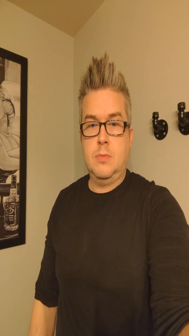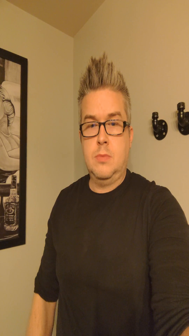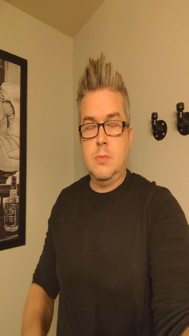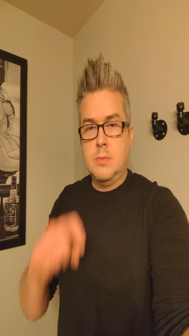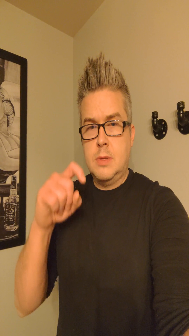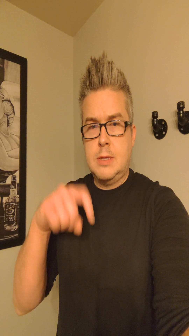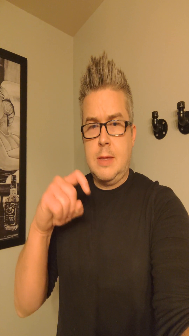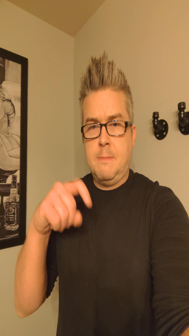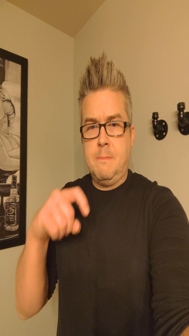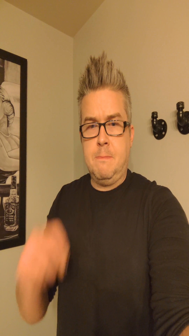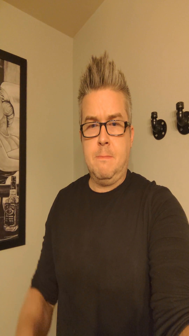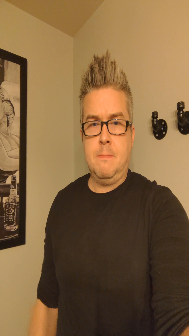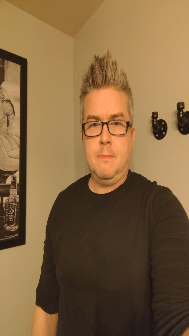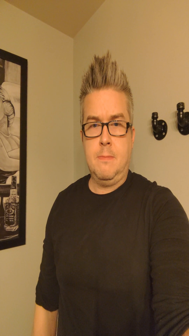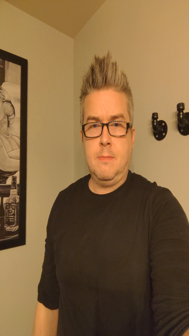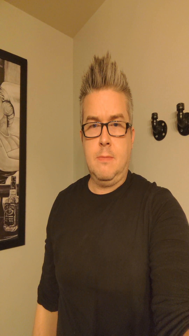time